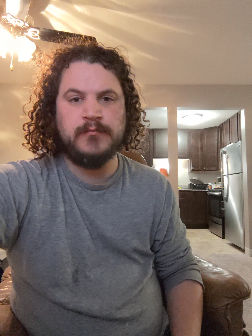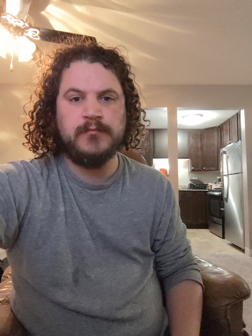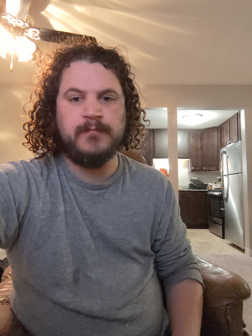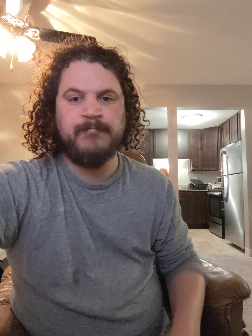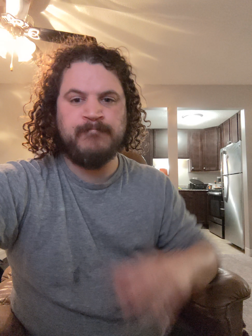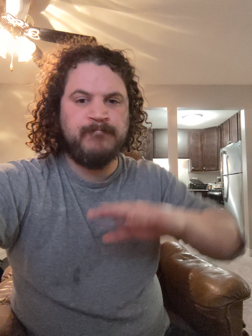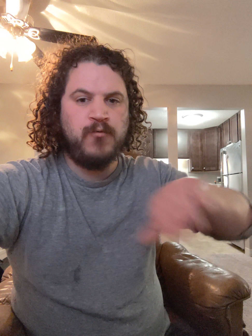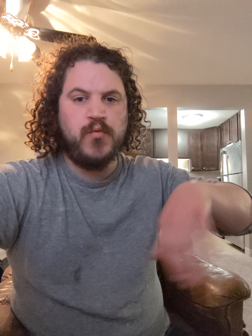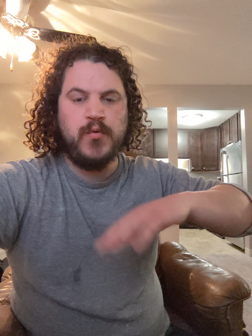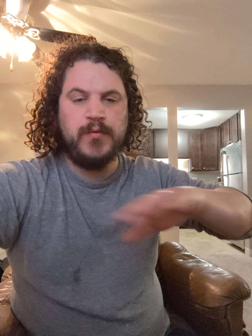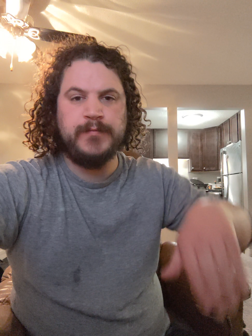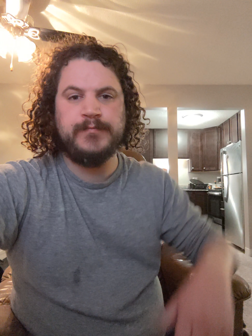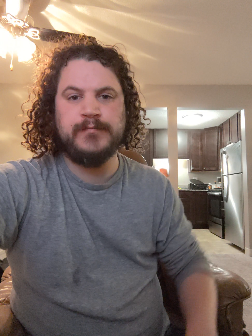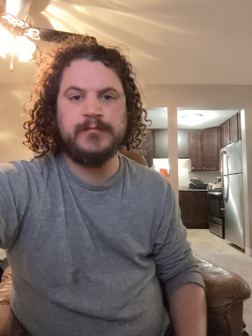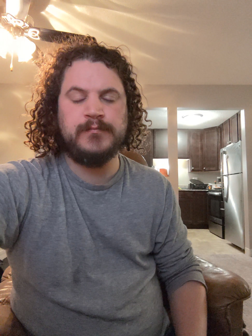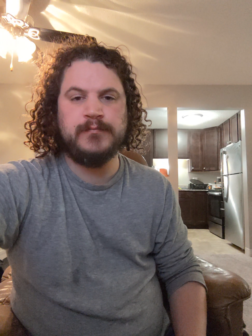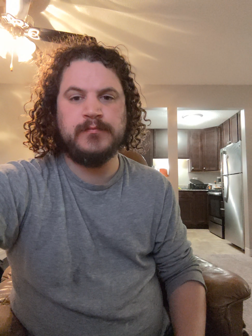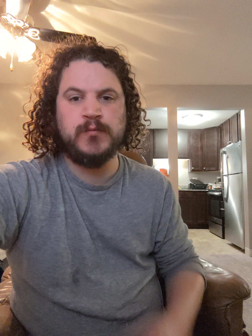pool